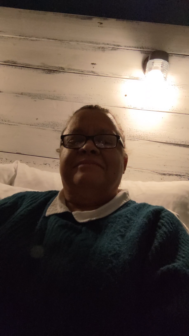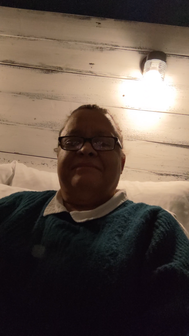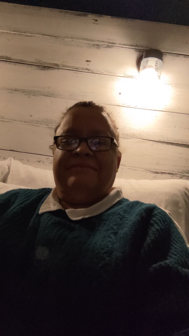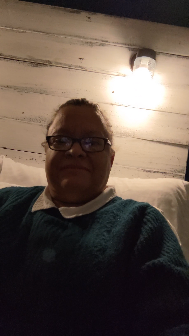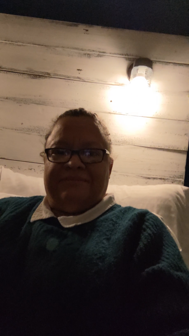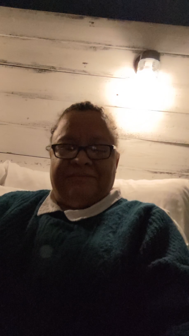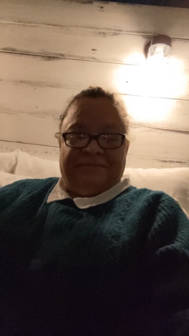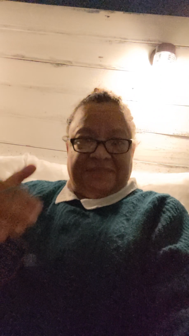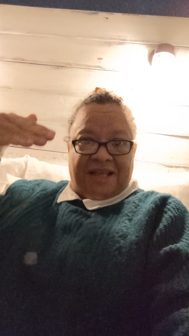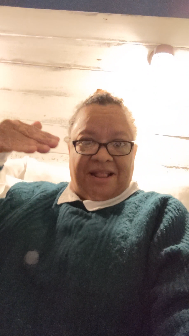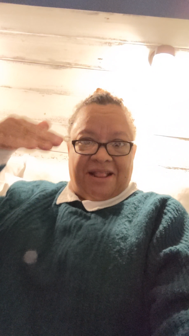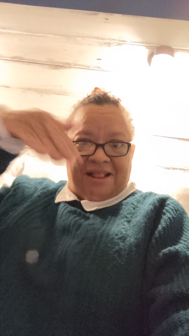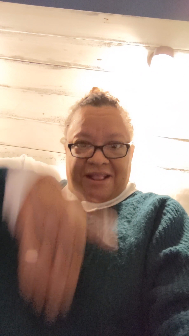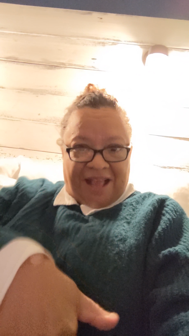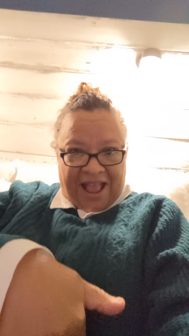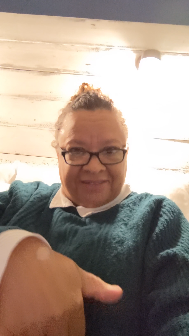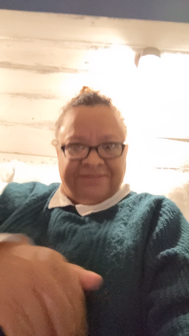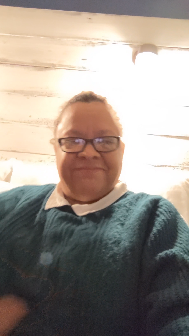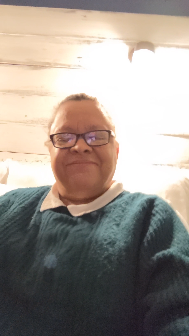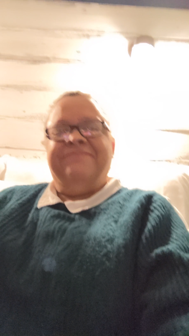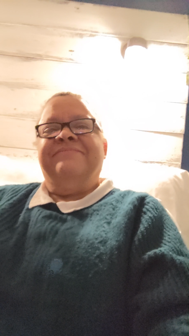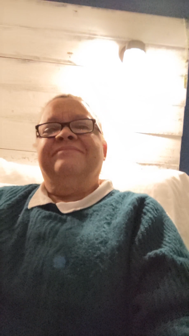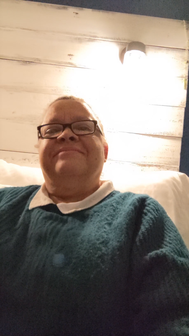night night